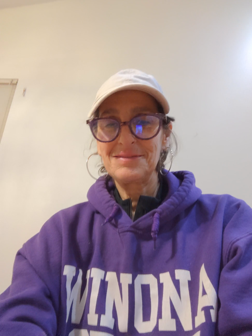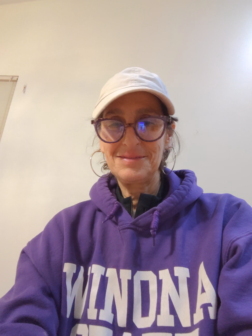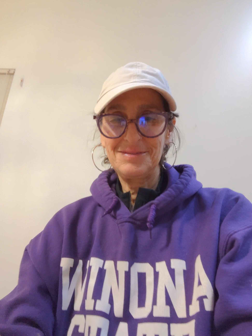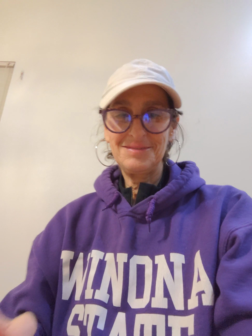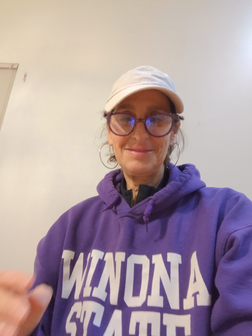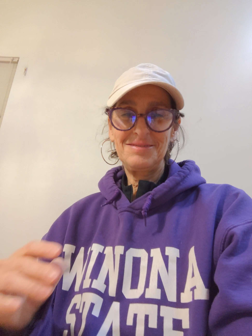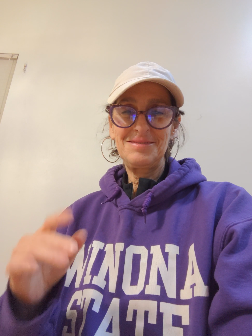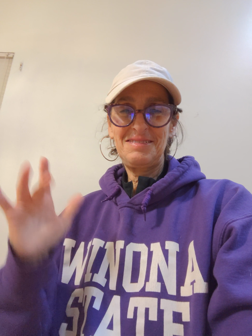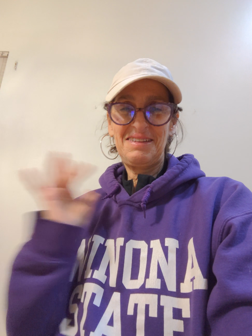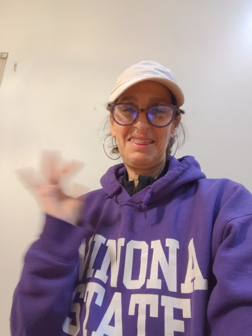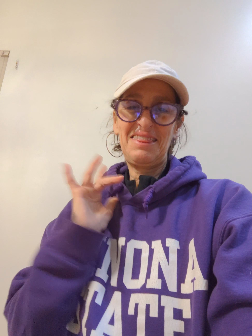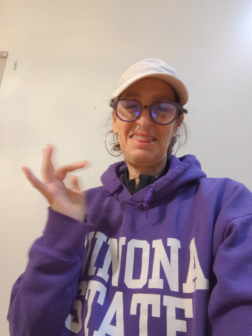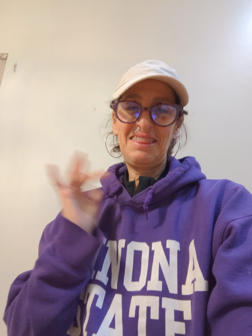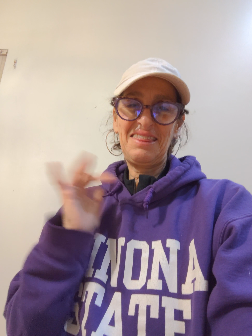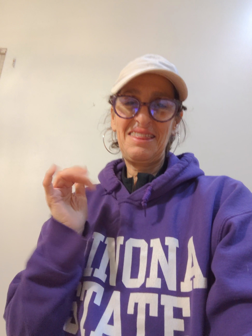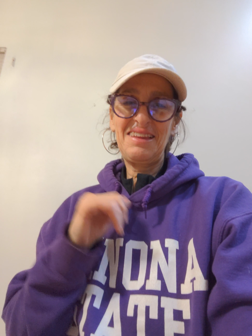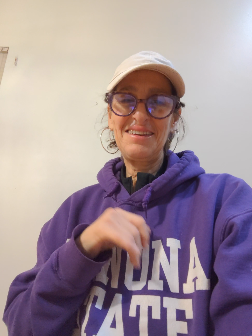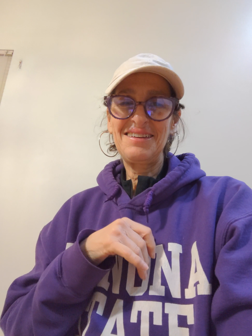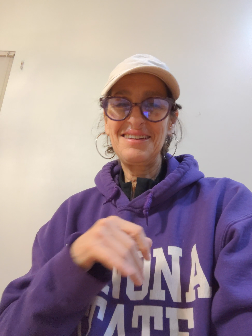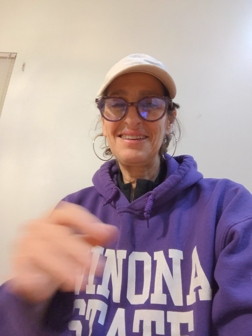yucky